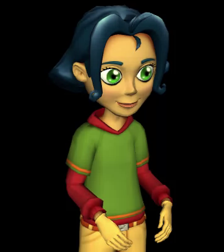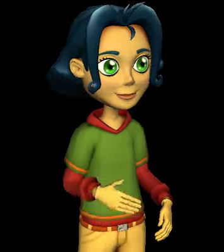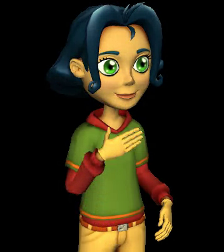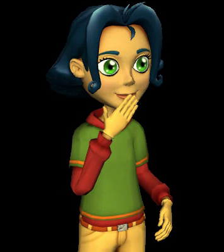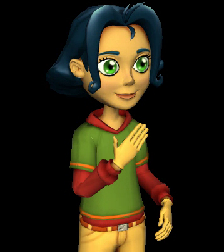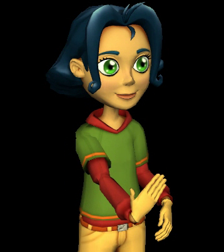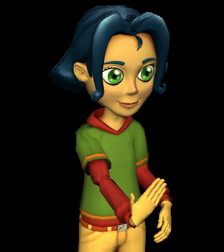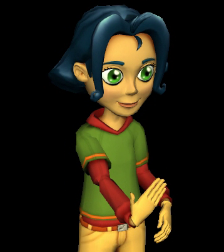يشكر